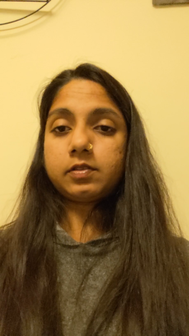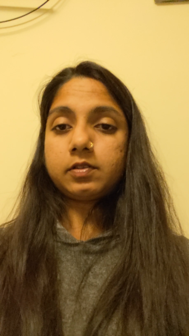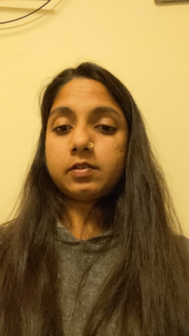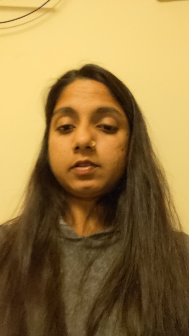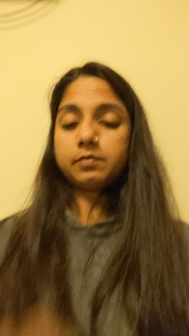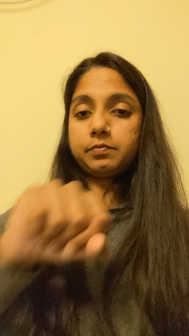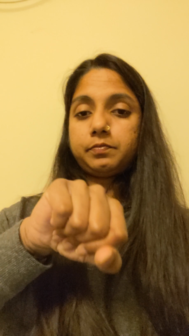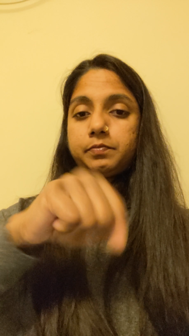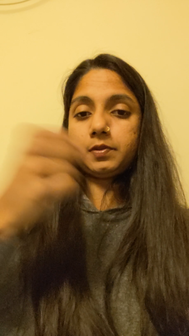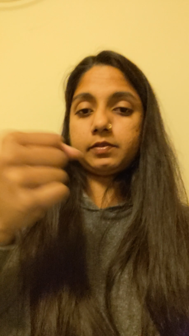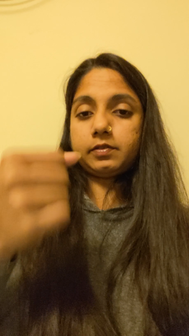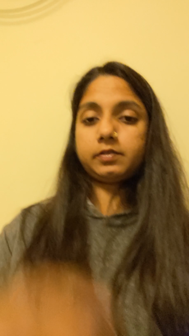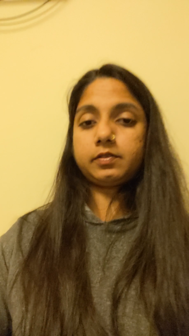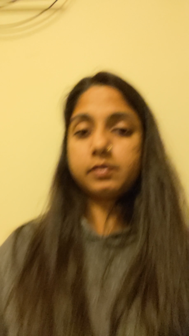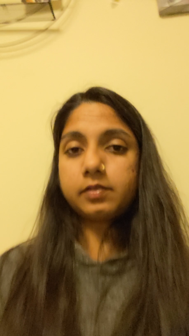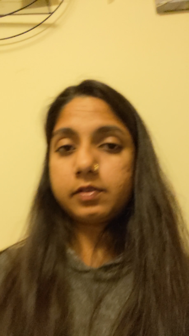break